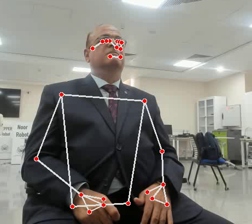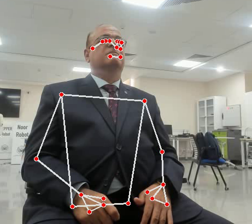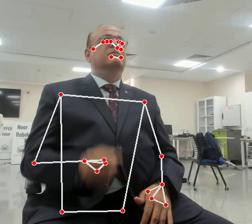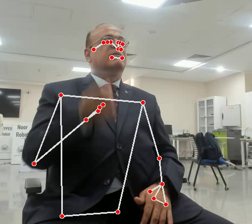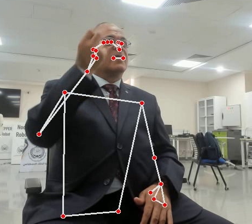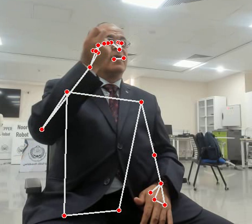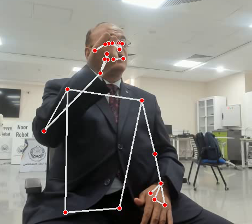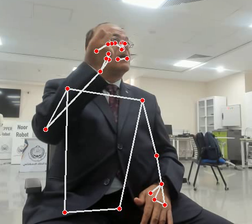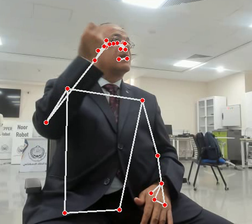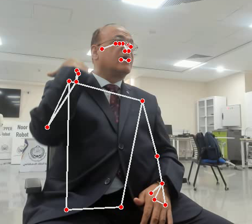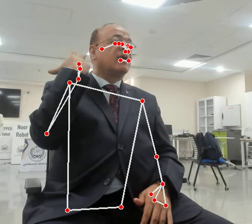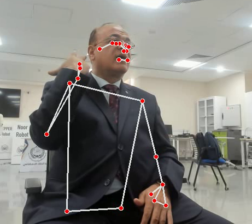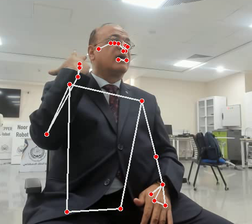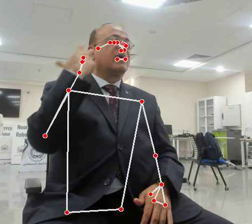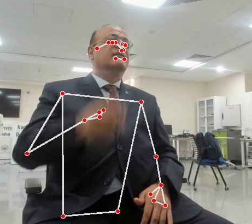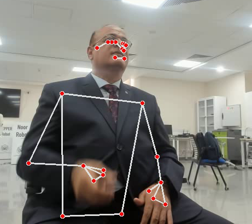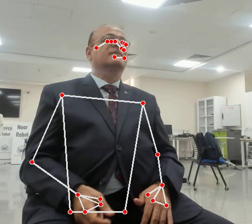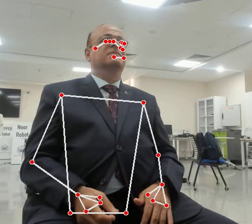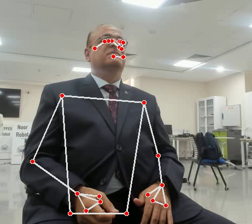ermy wra dhrk